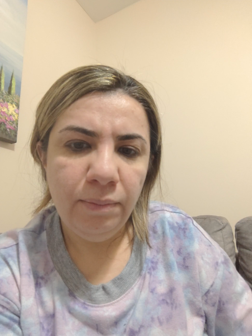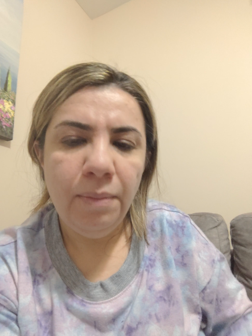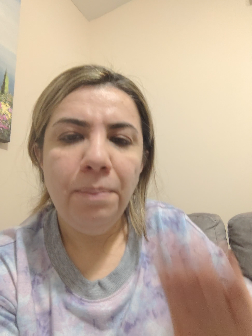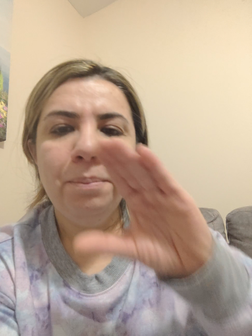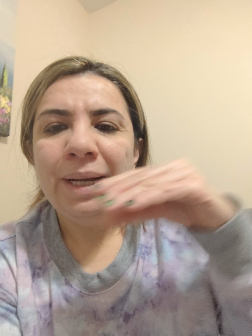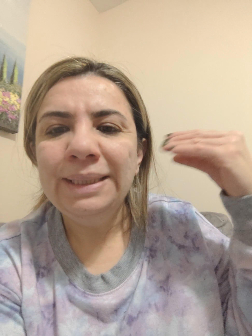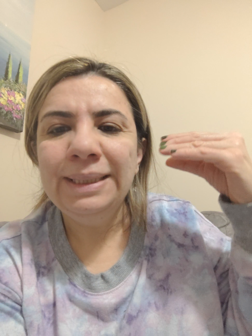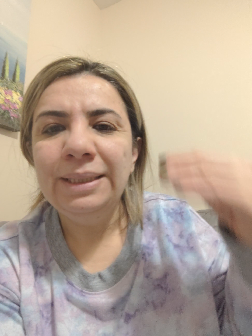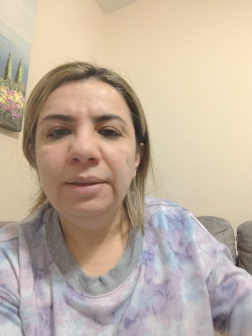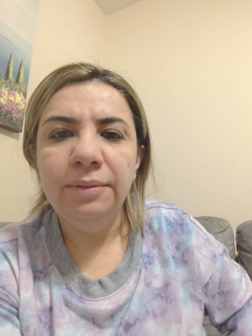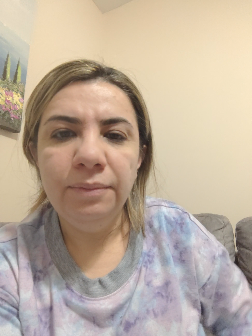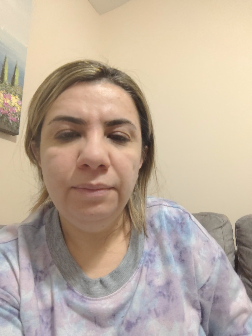smile